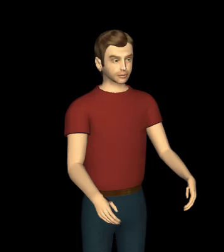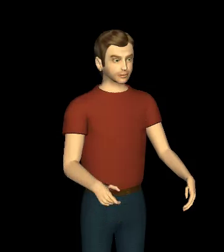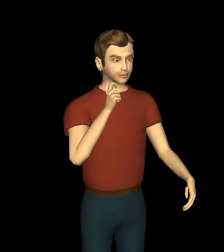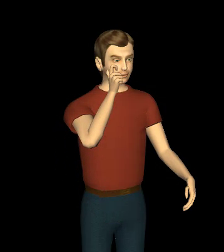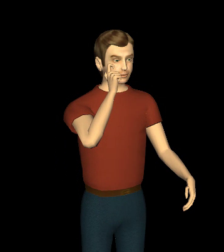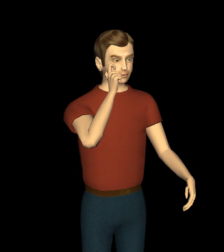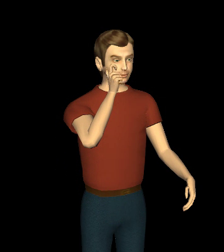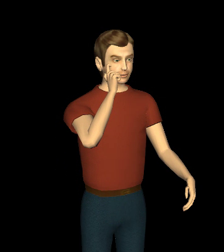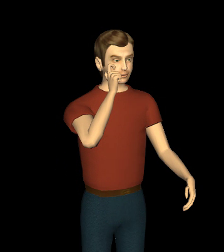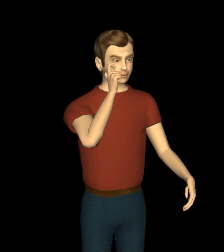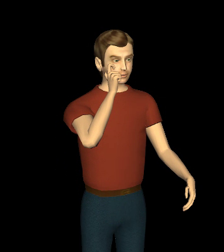بشرة